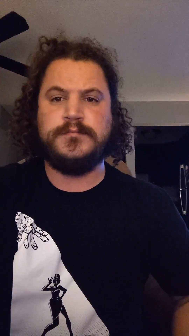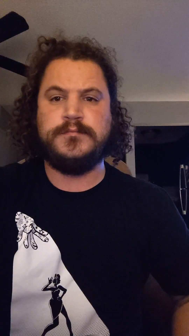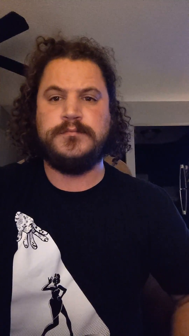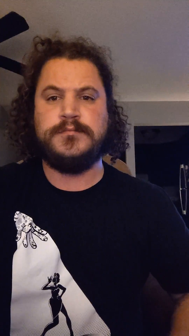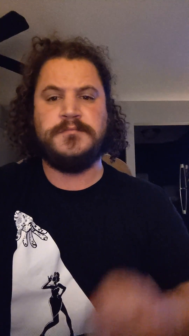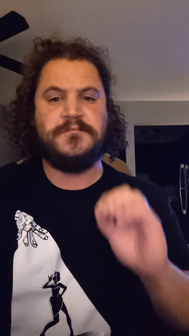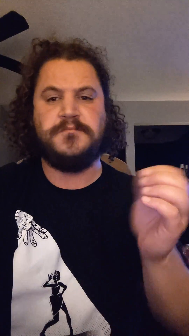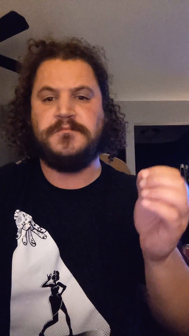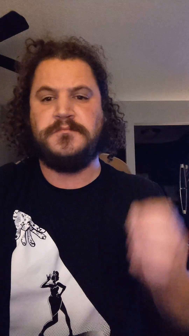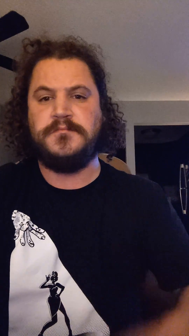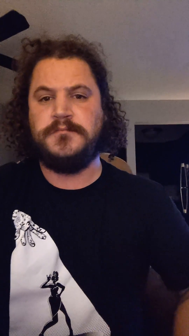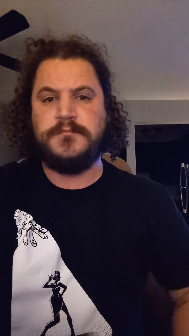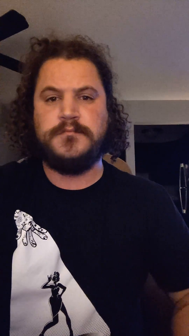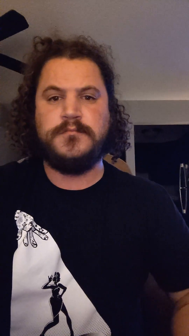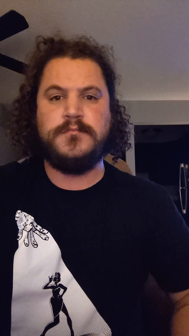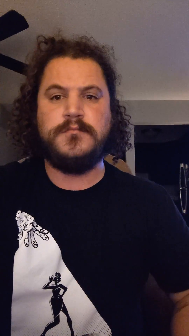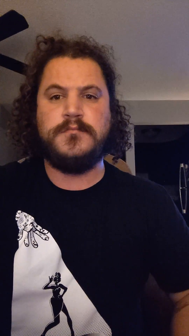none